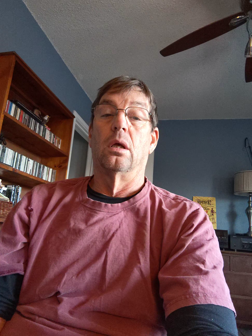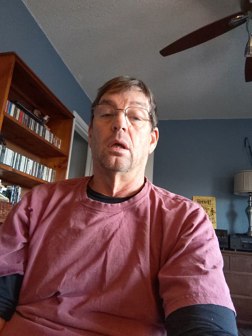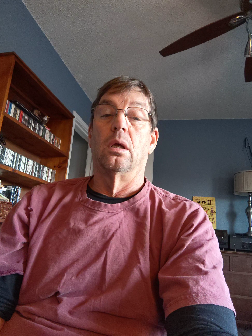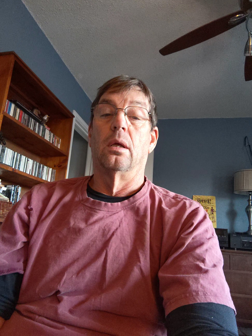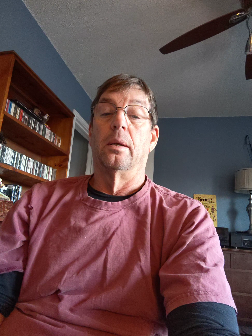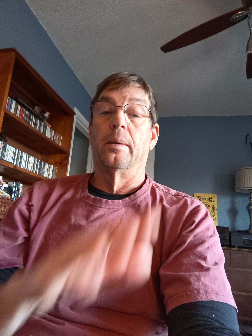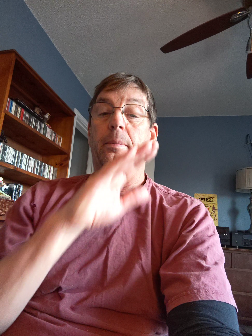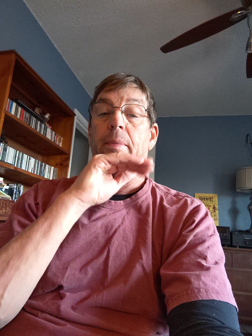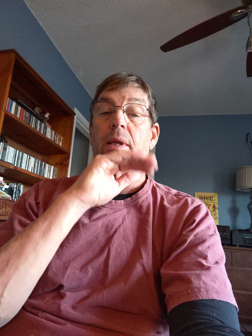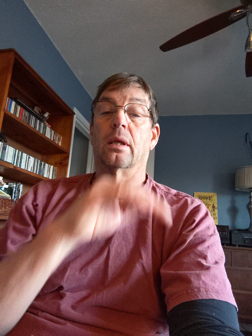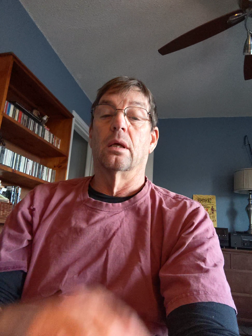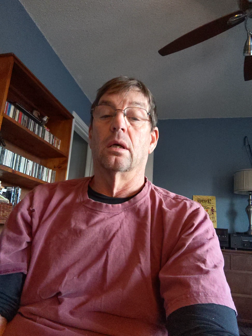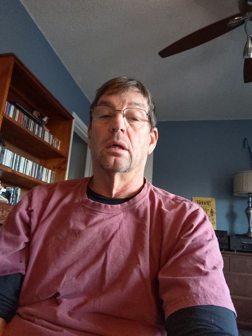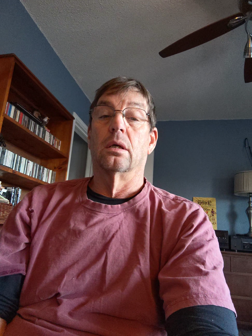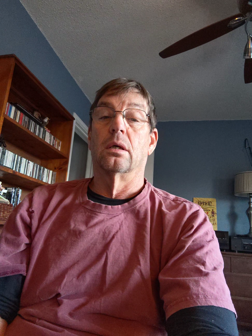pig